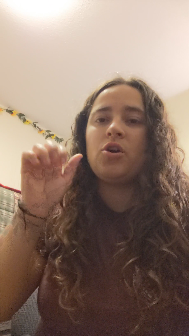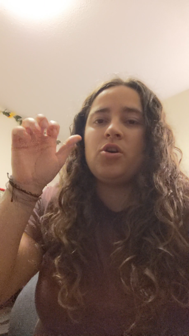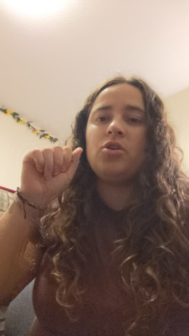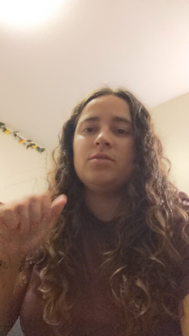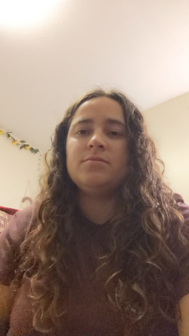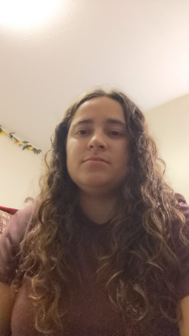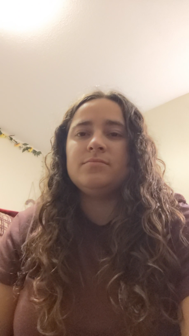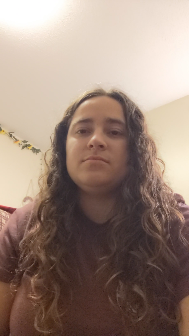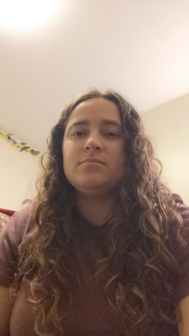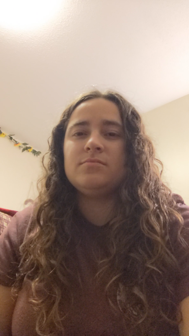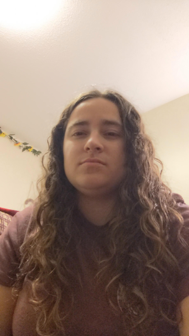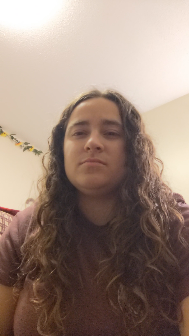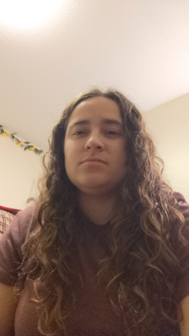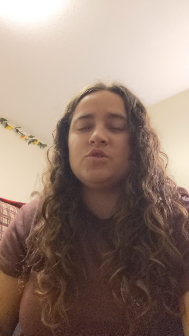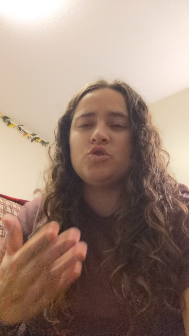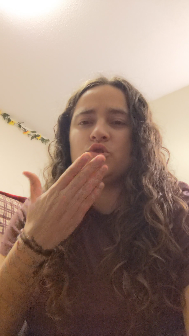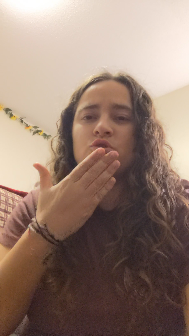good